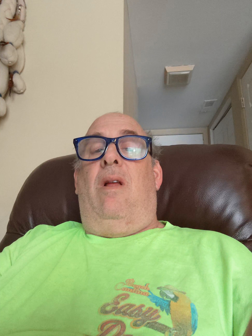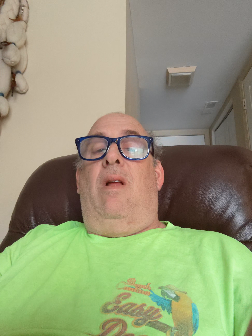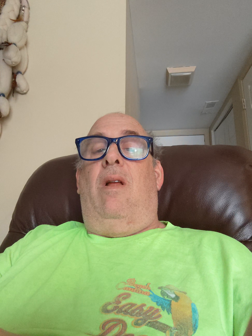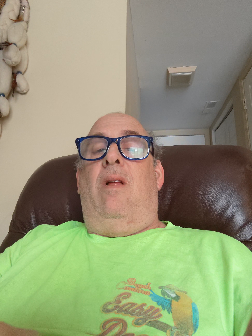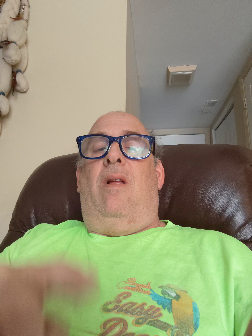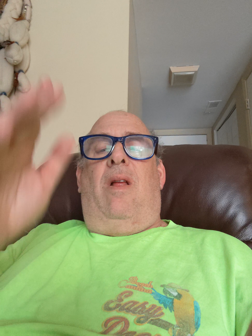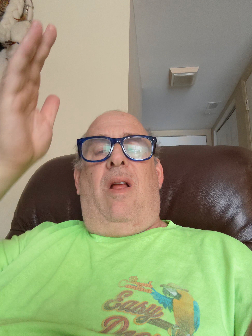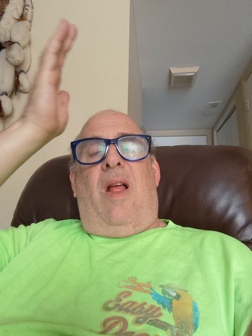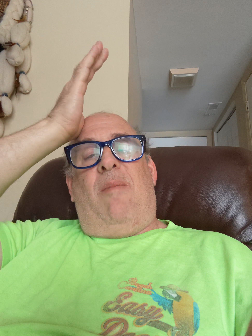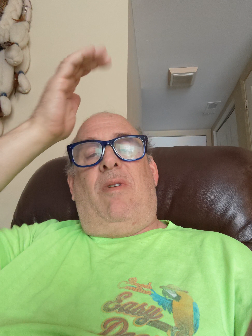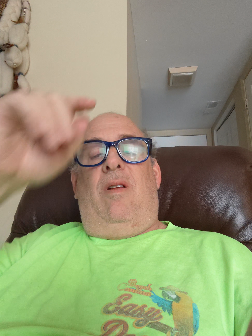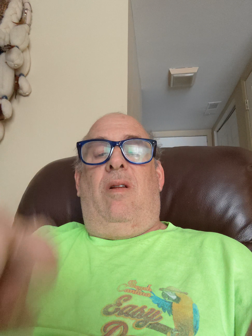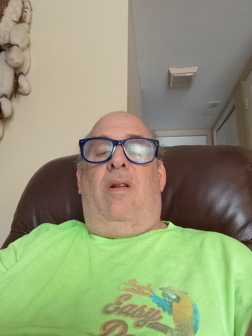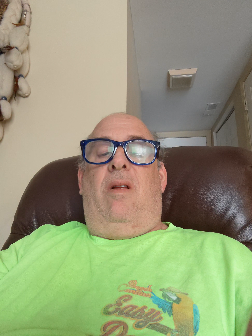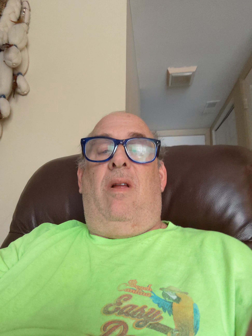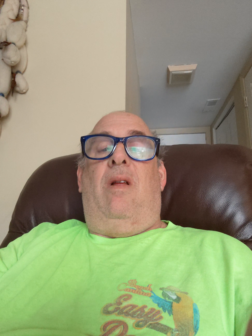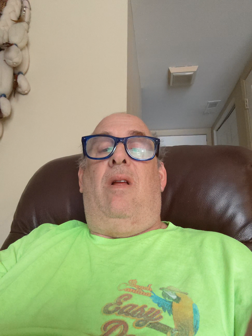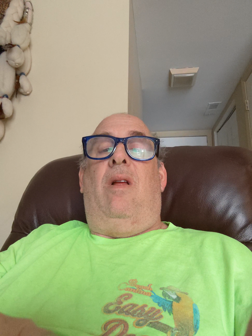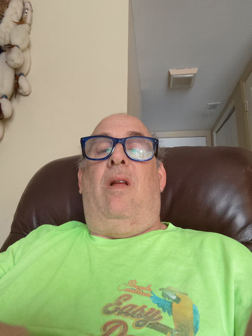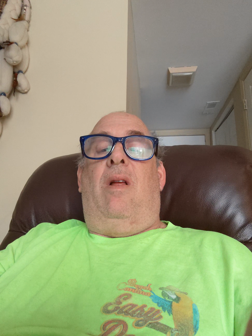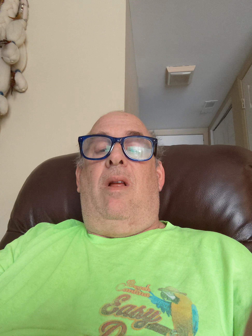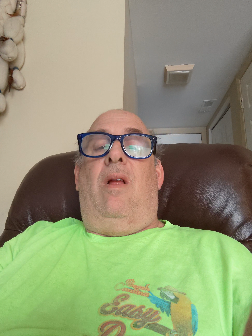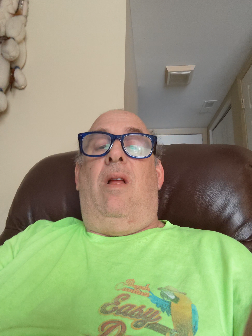garbage